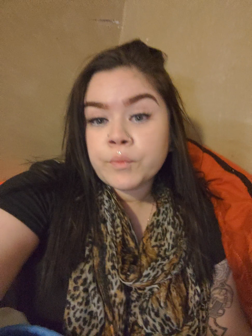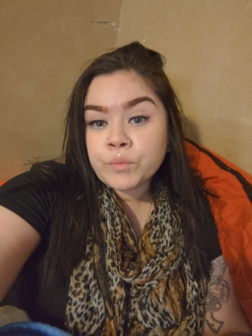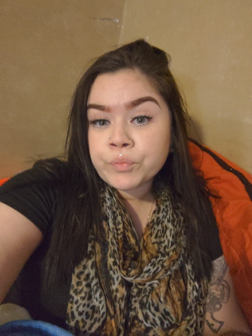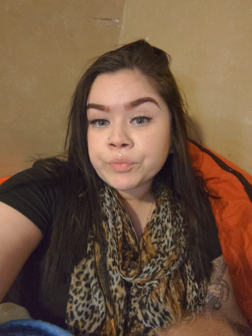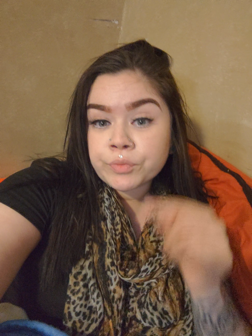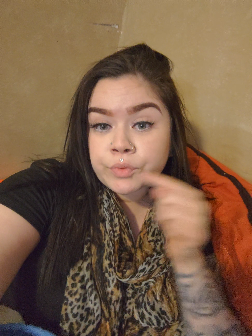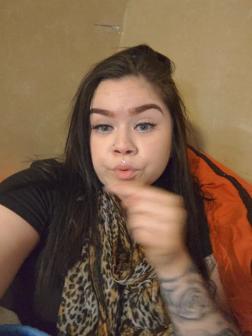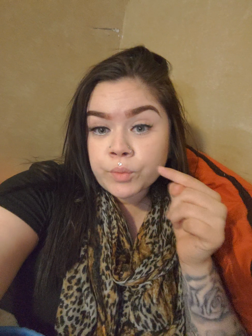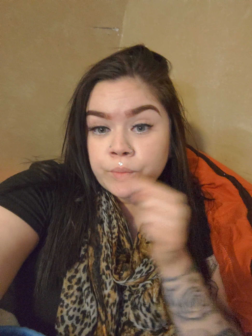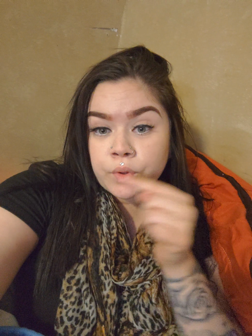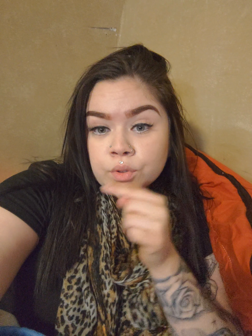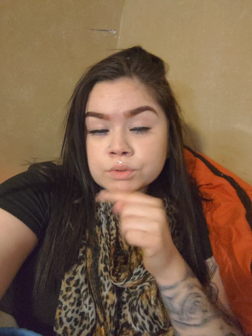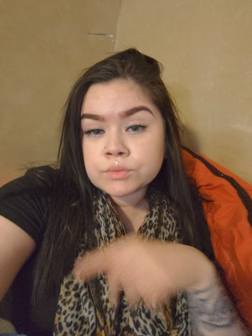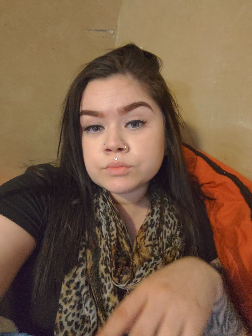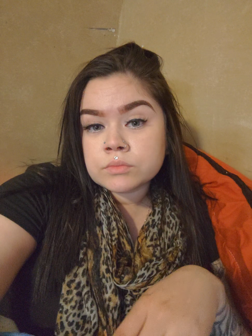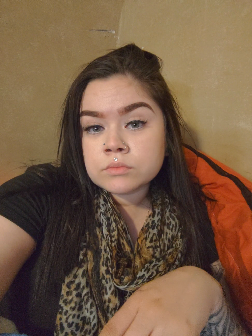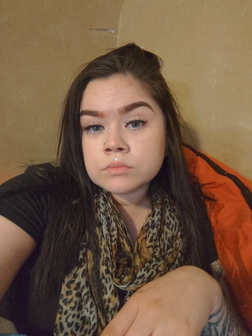toothbrush